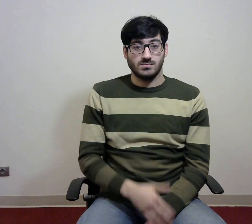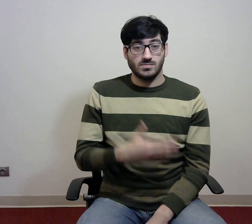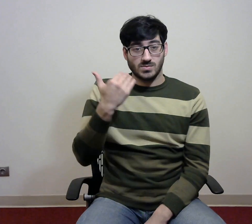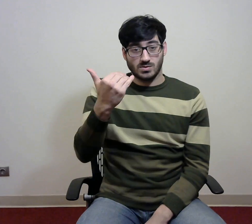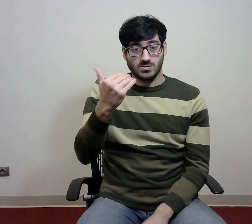siz